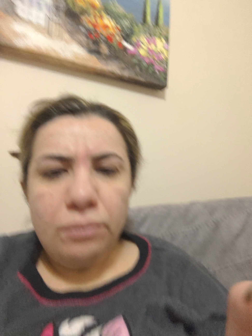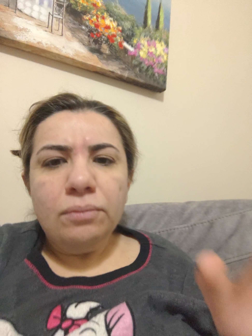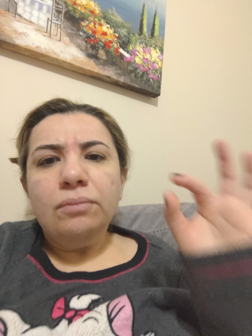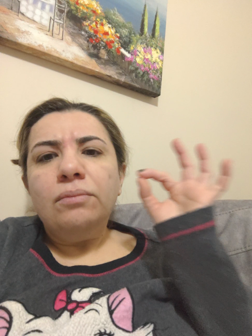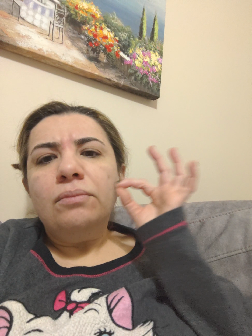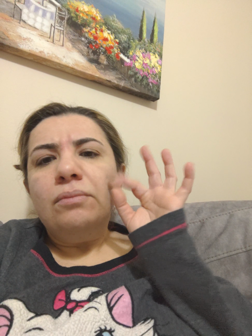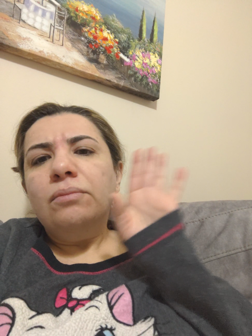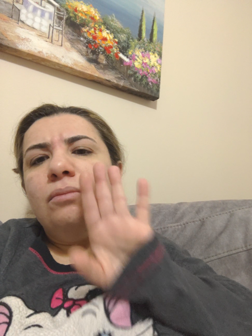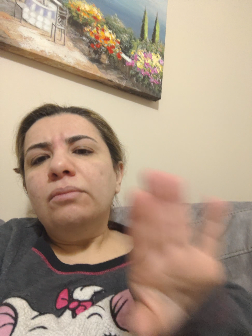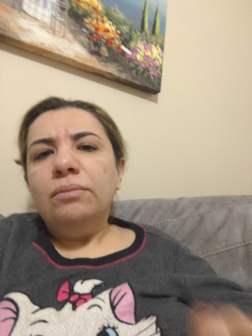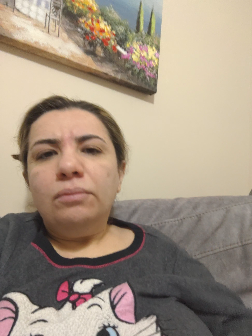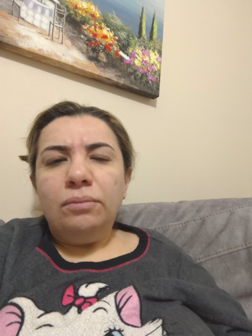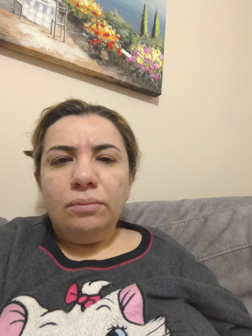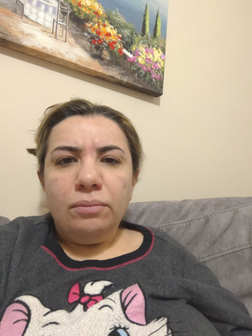bee